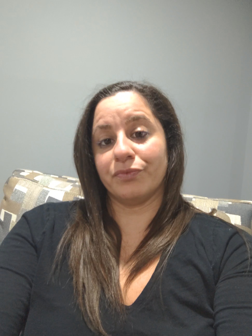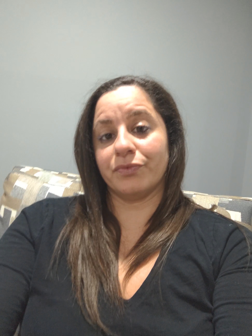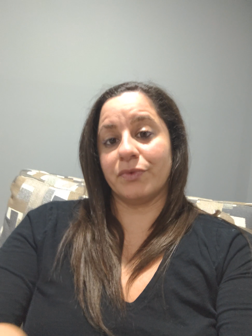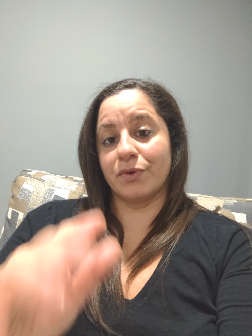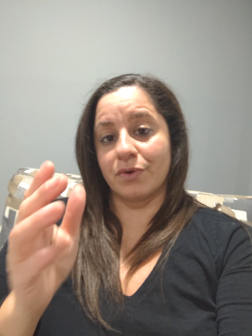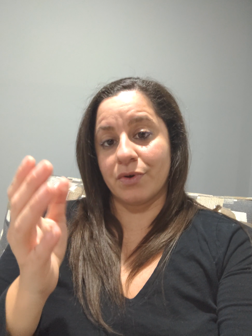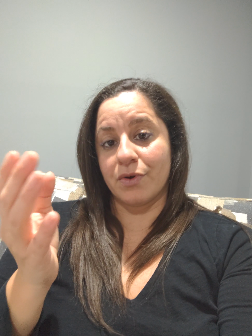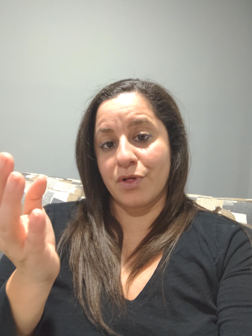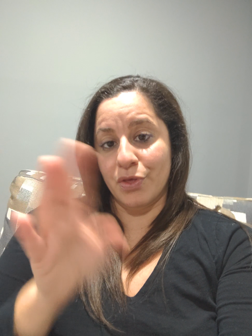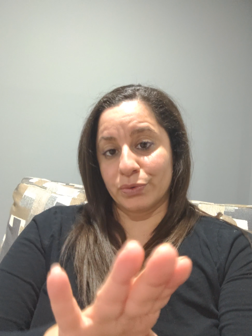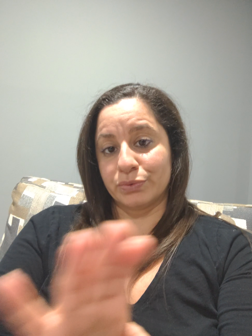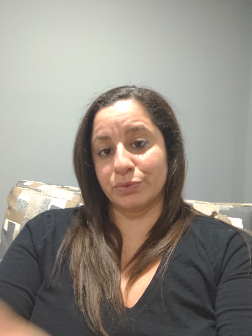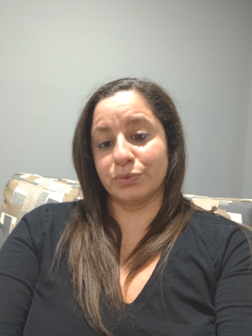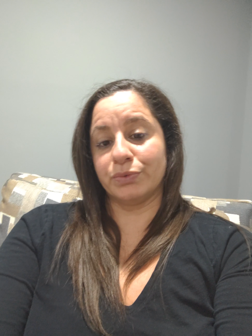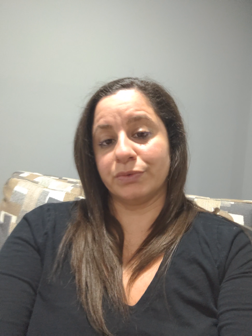close